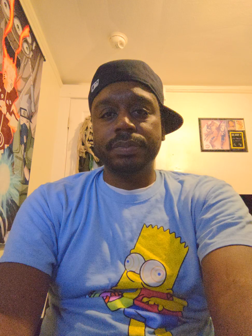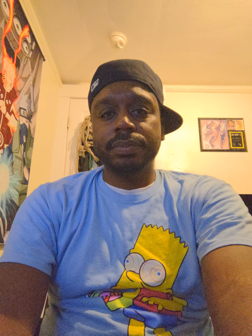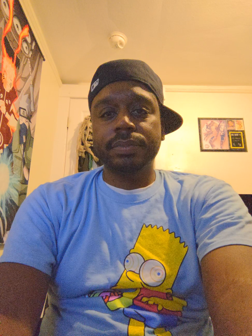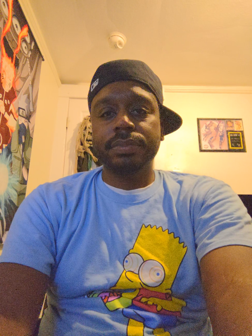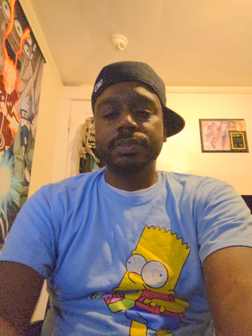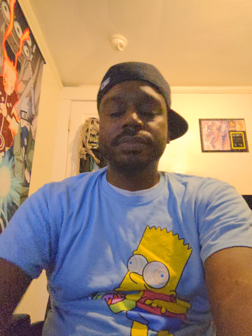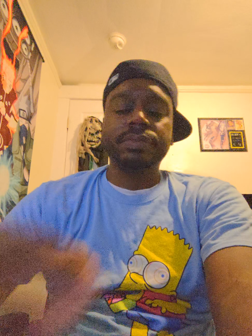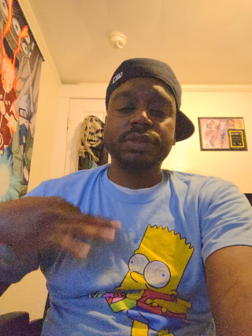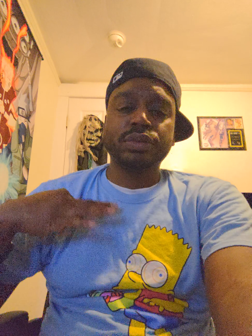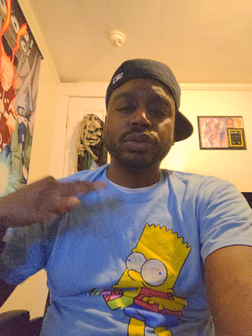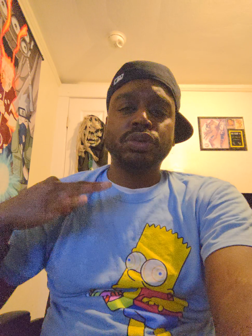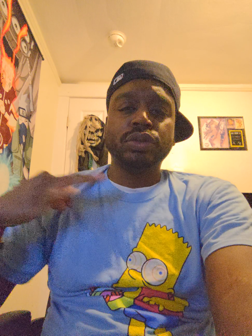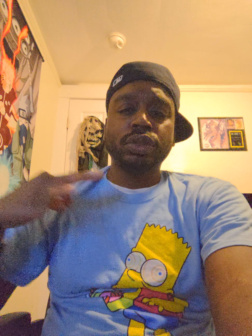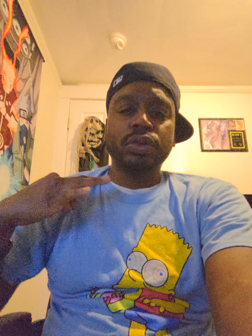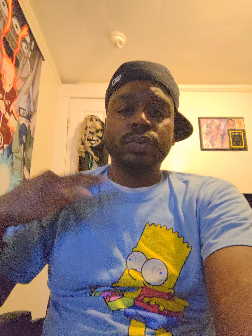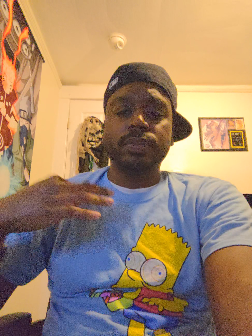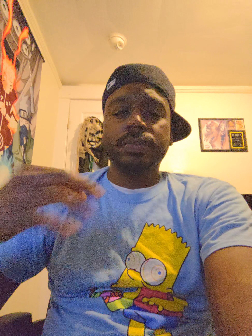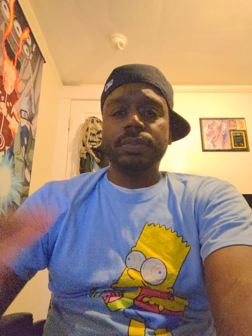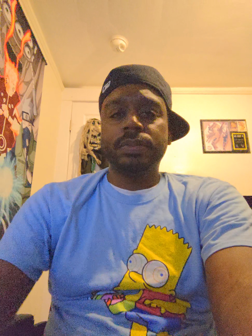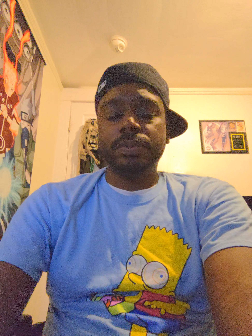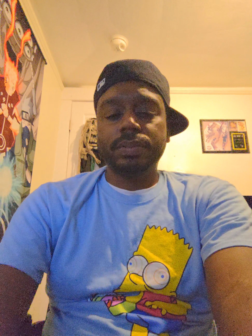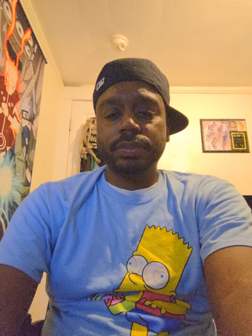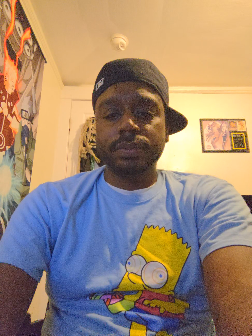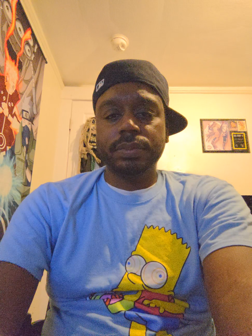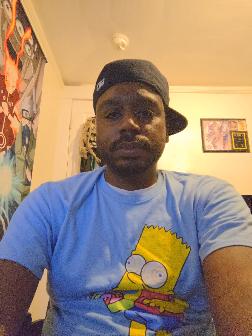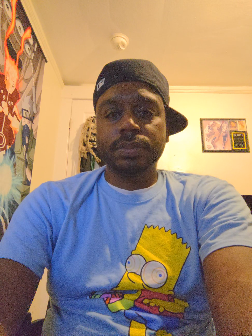shirt